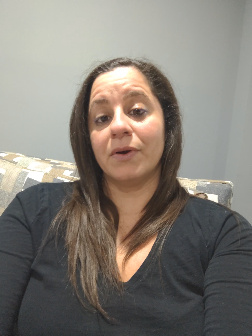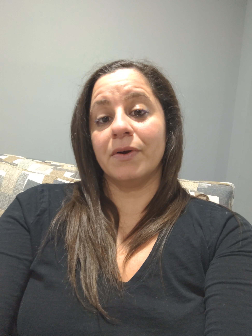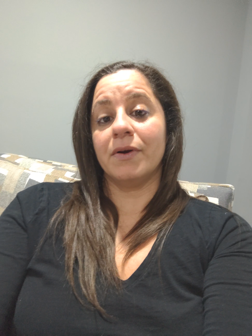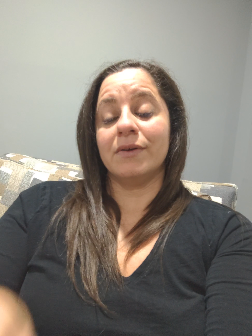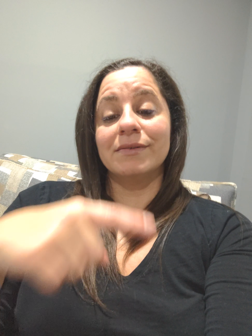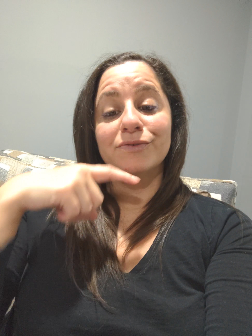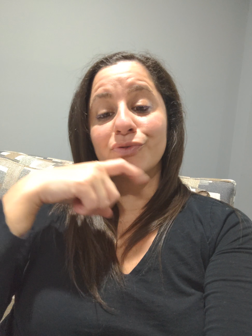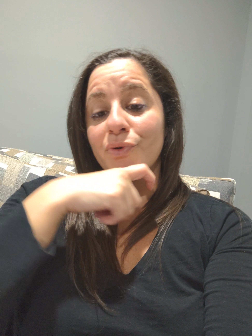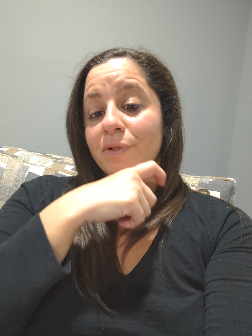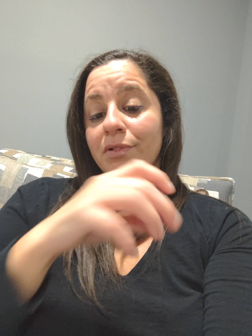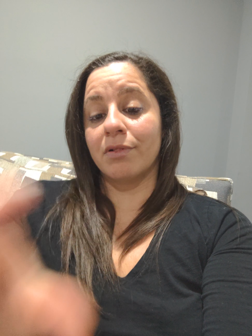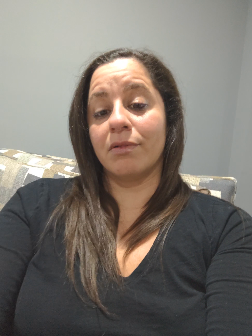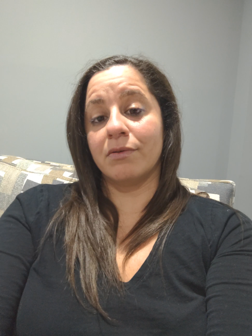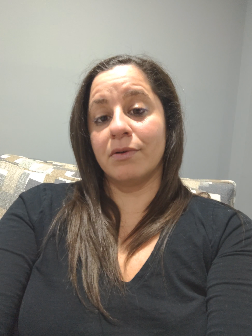cereal